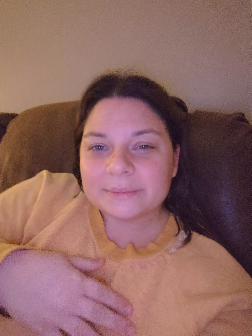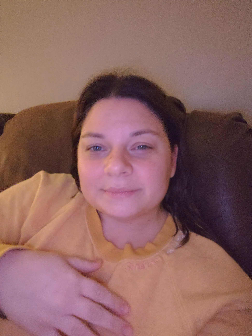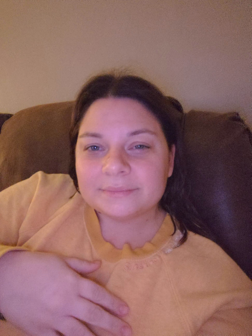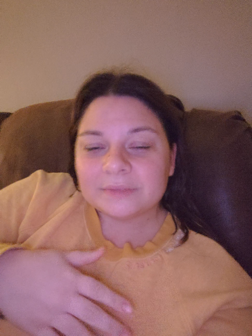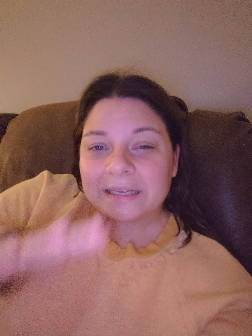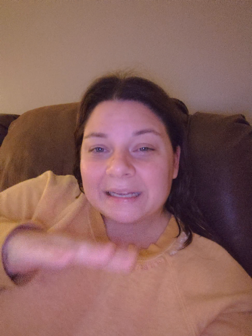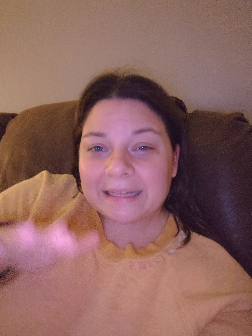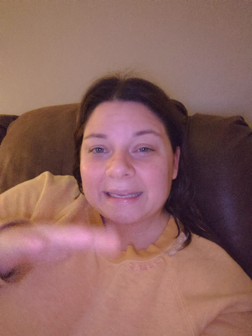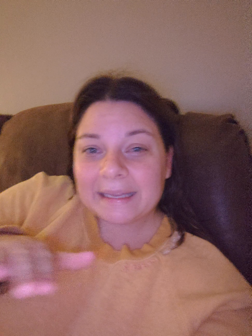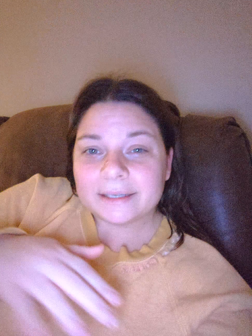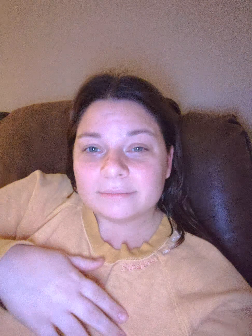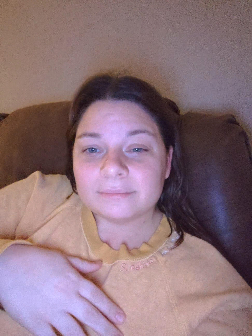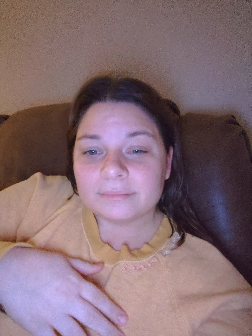clean